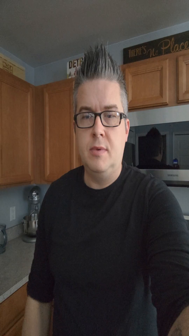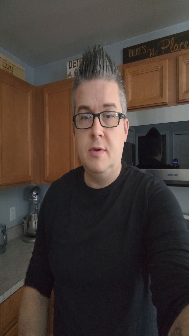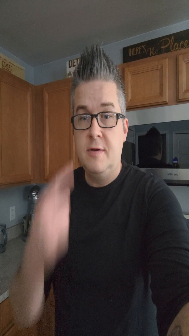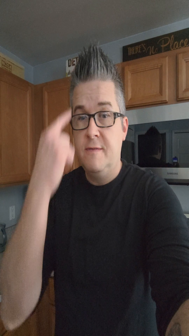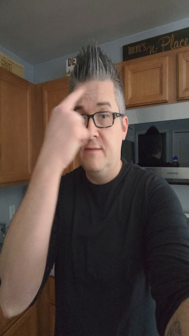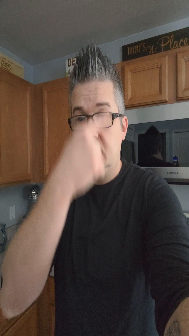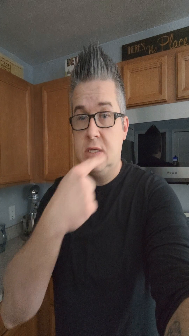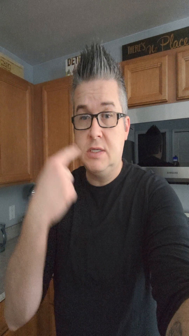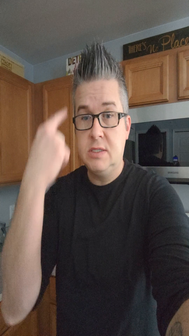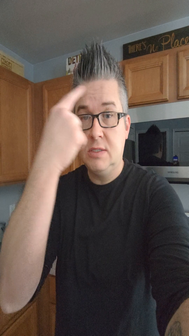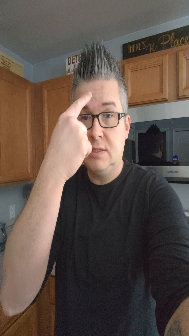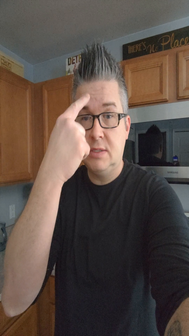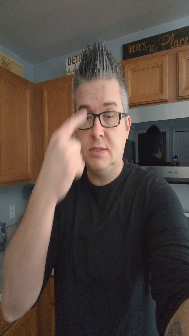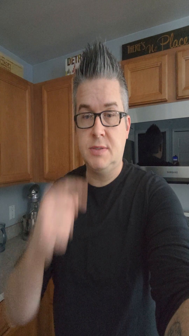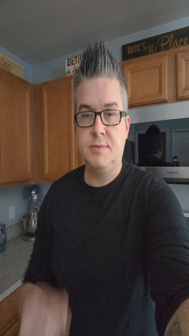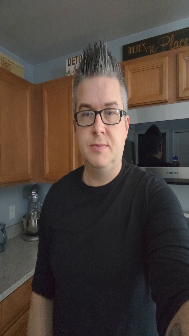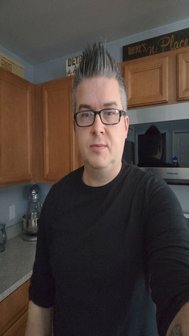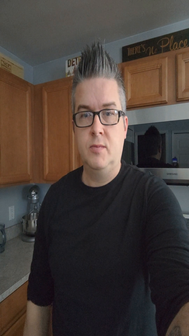face